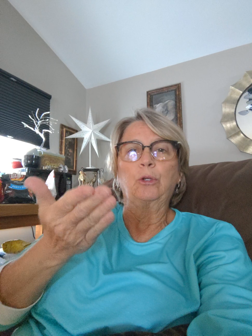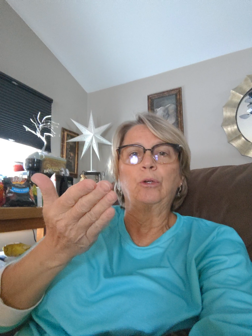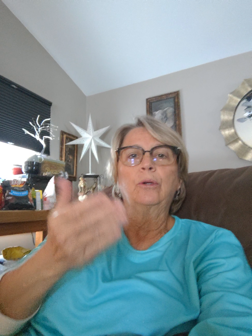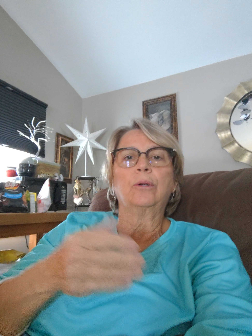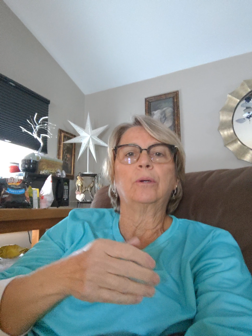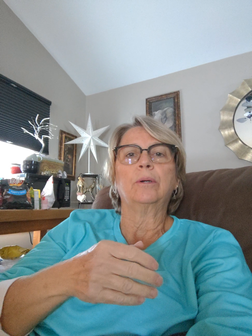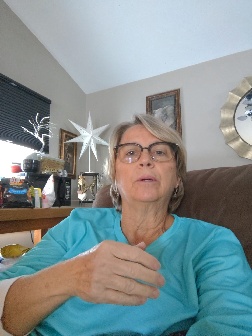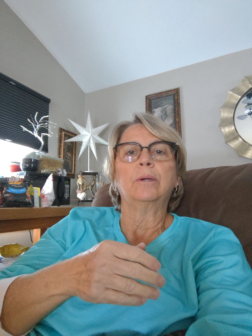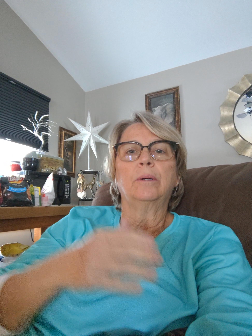book